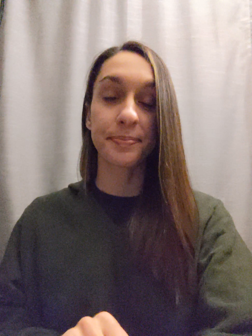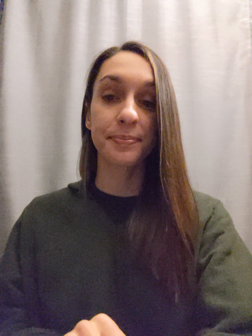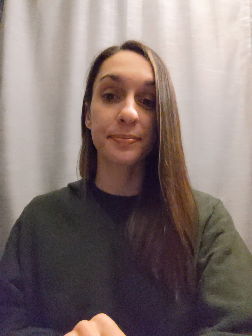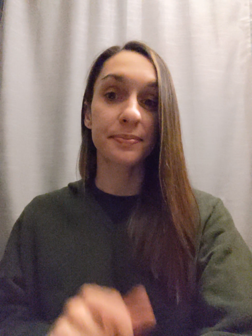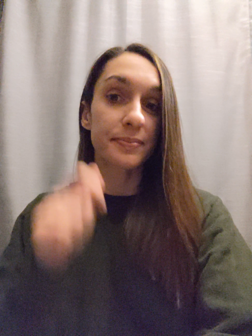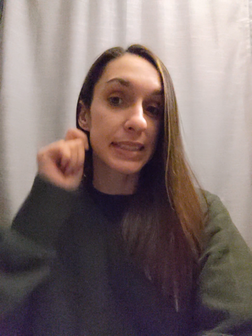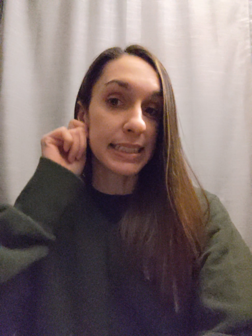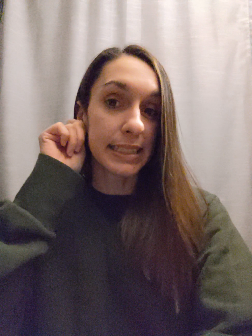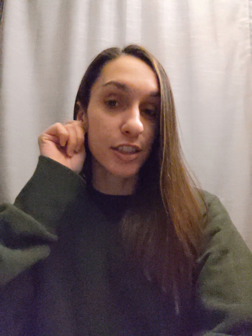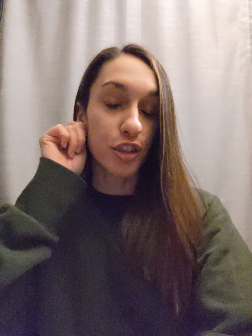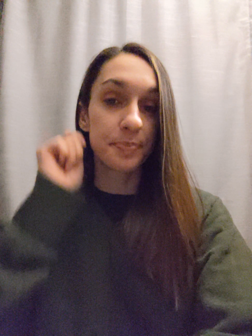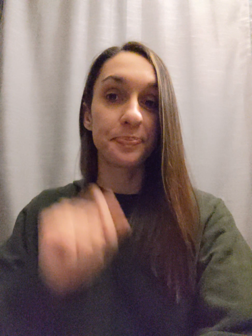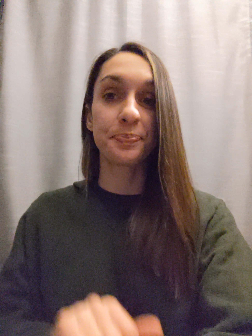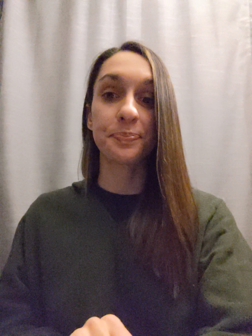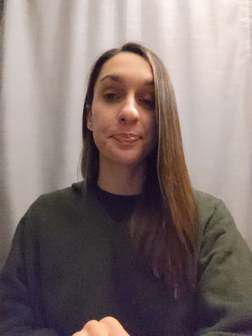ear